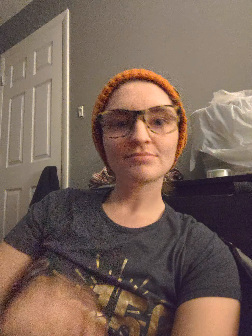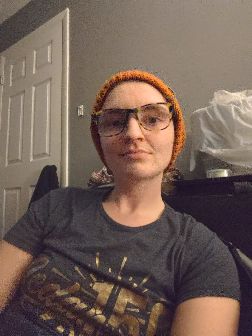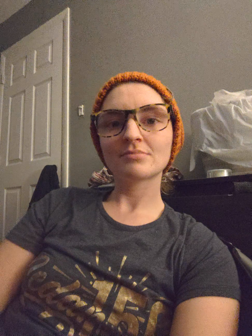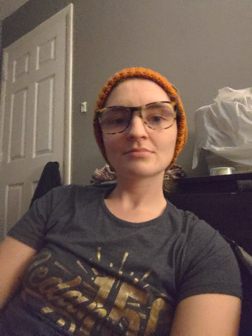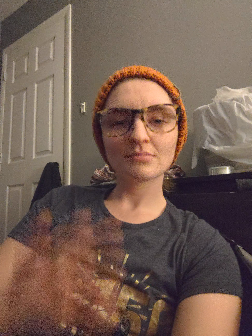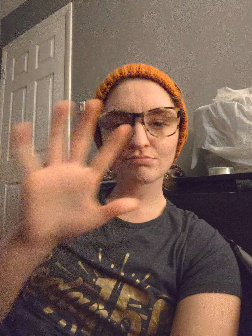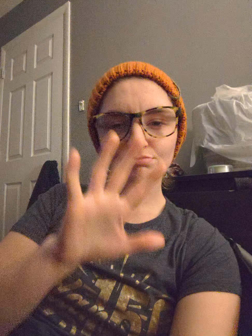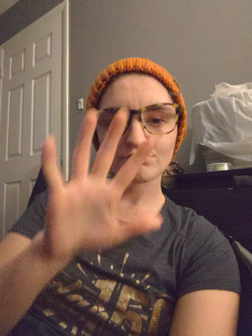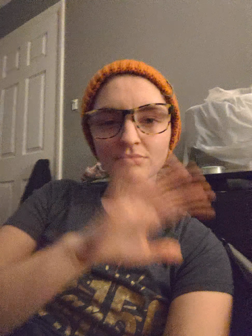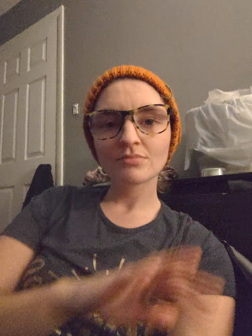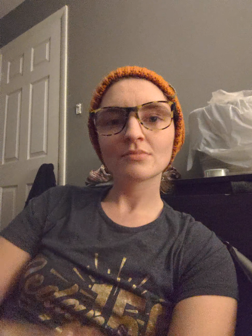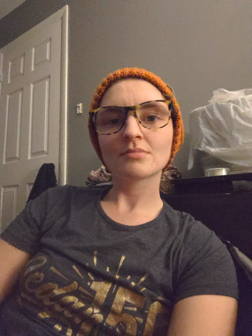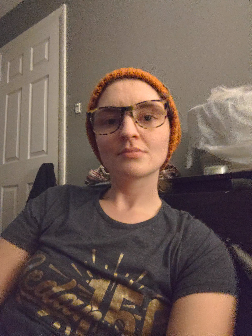cloud